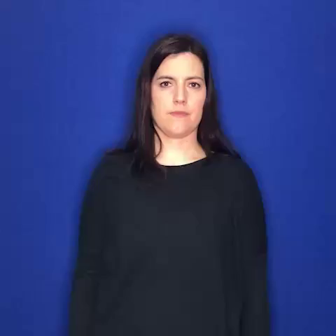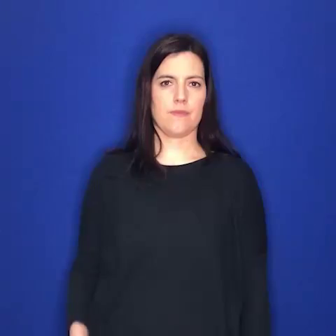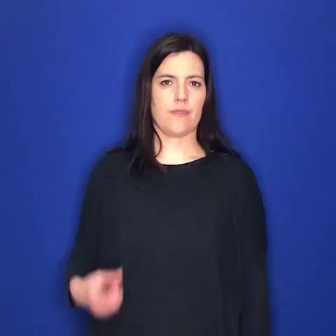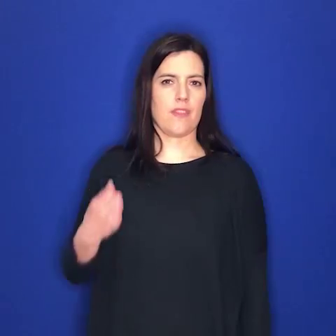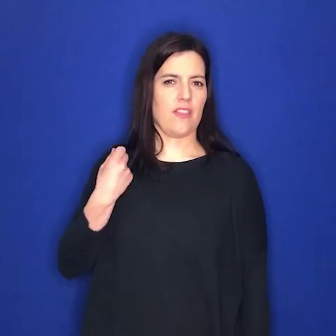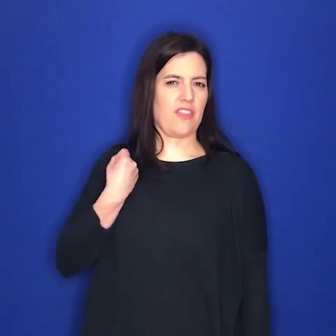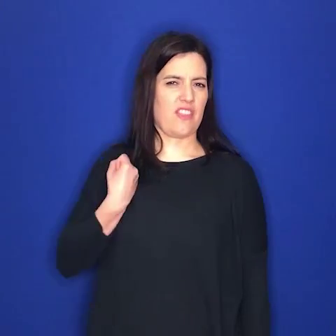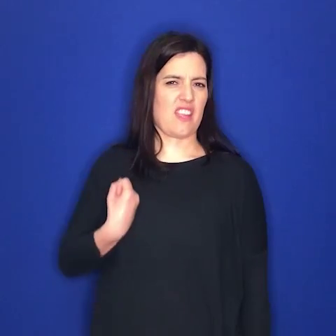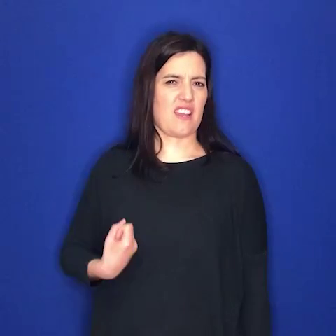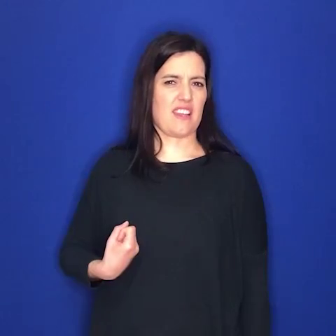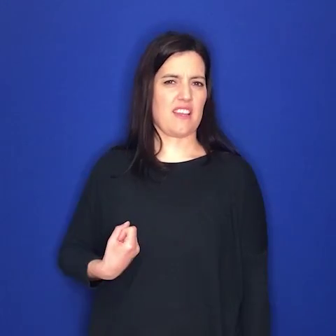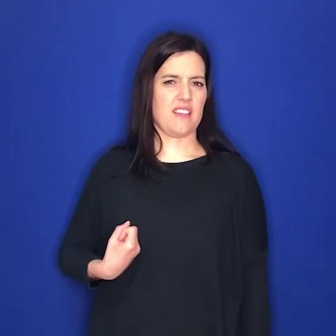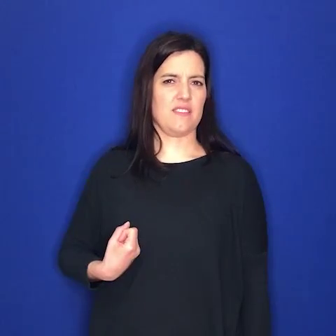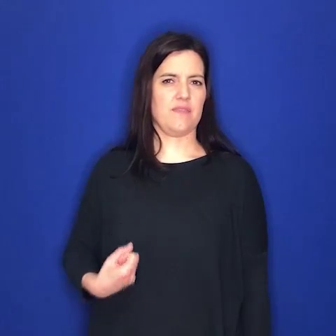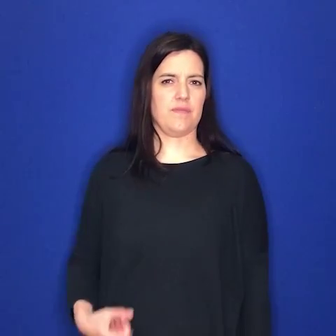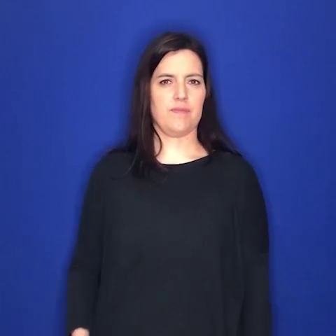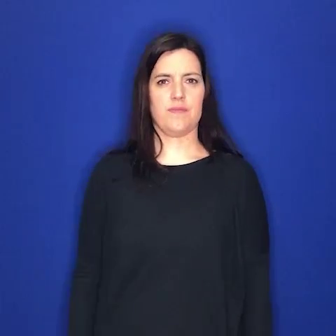mierda